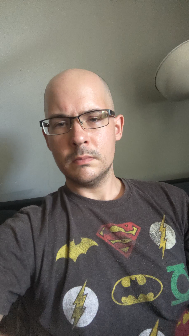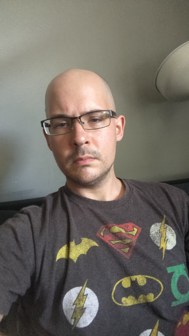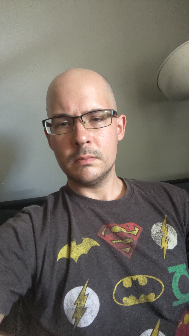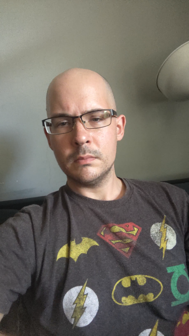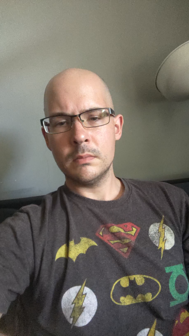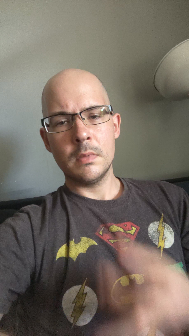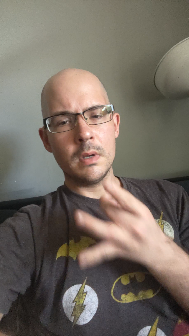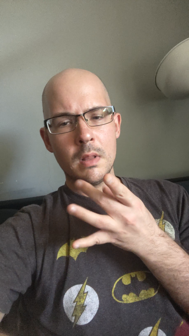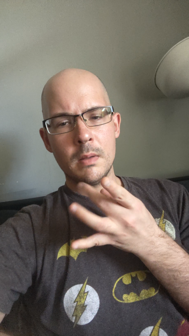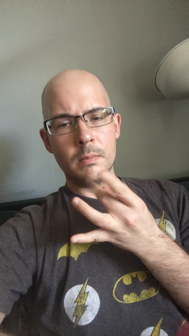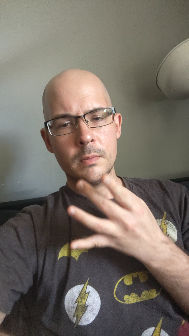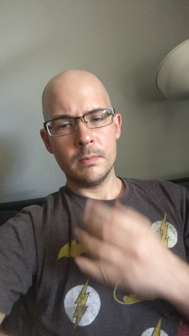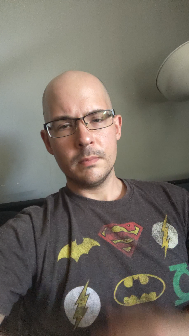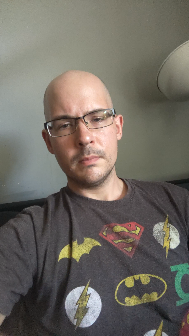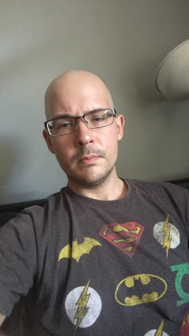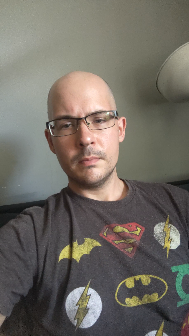light bulb